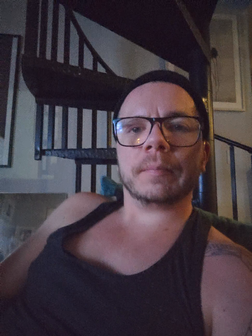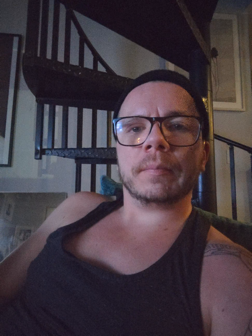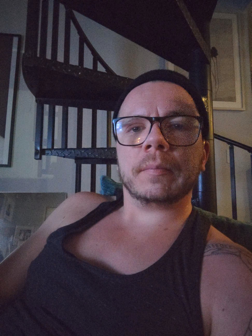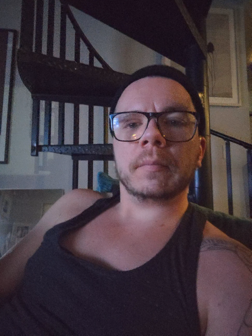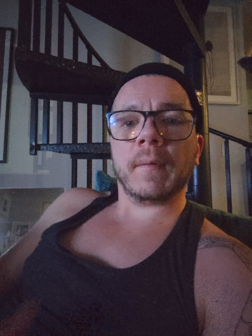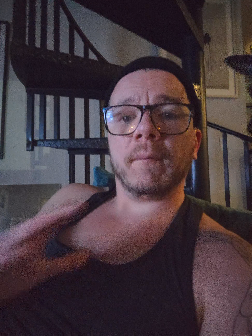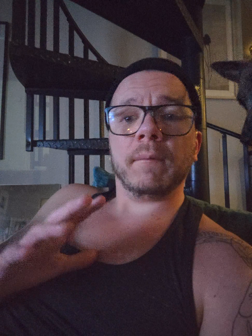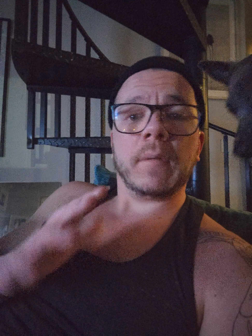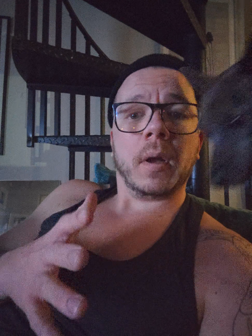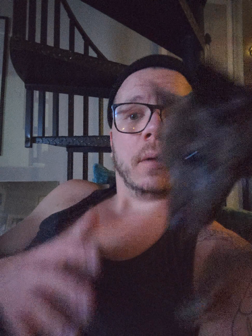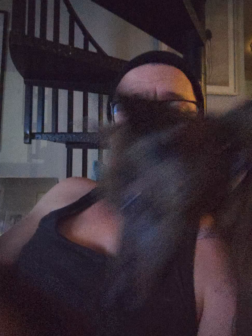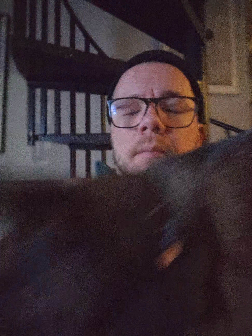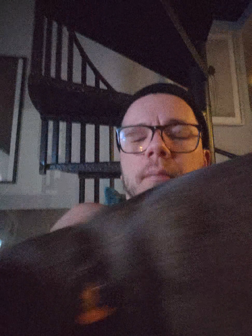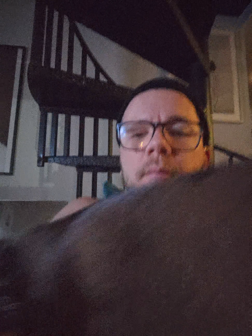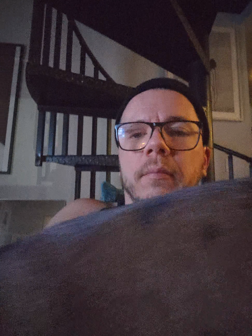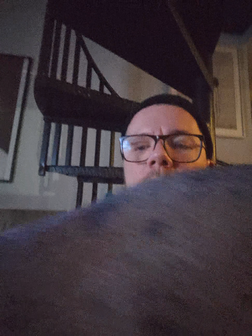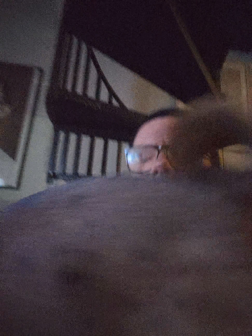fine